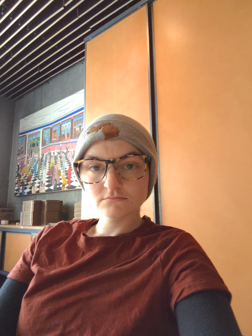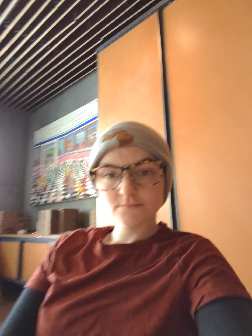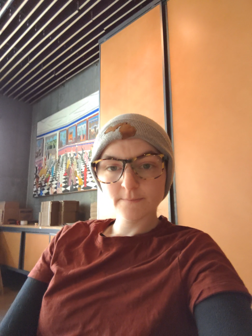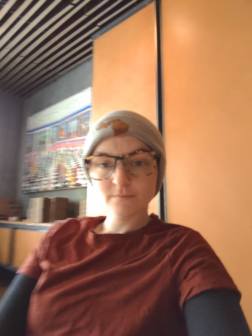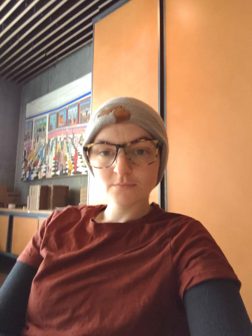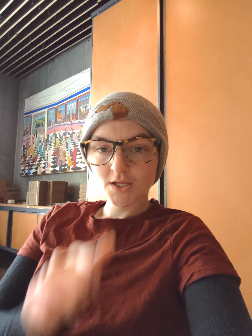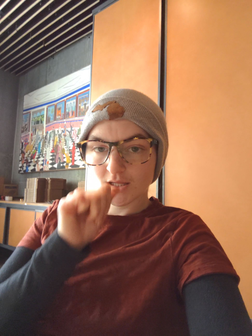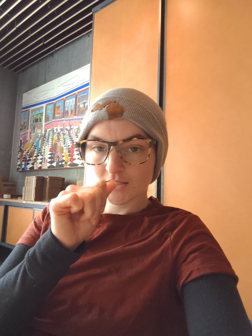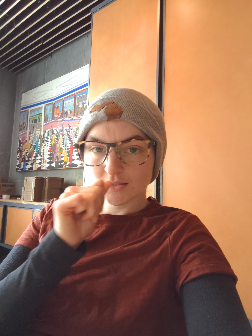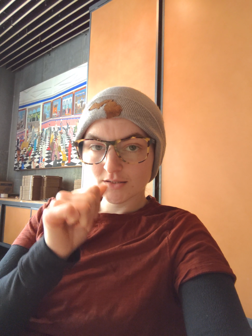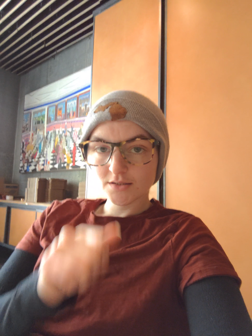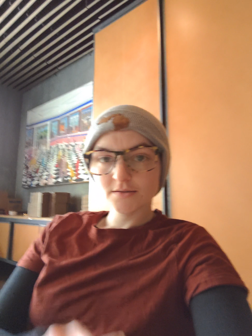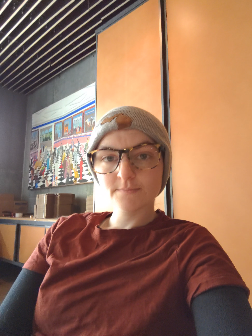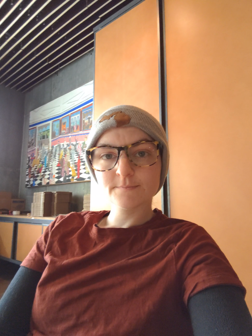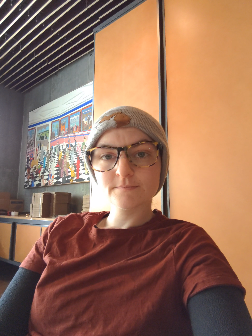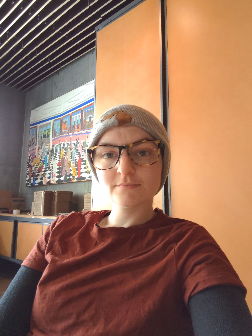nuts